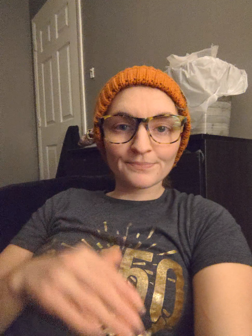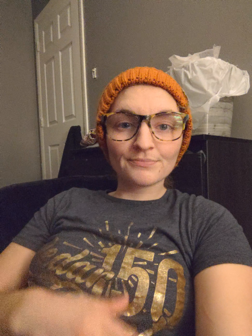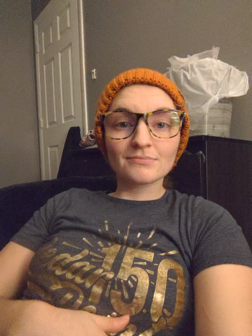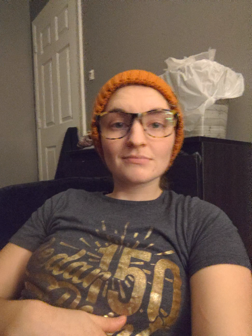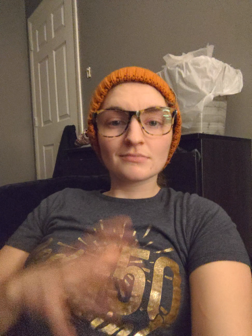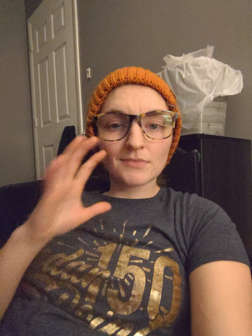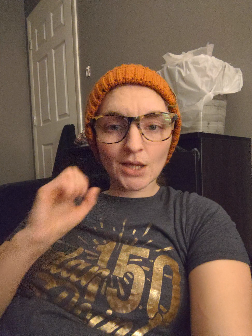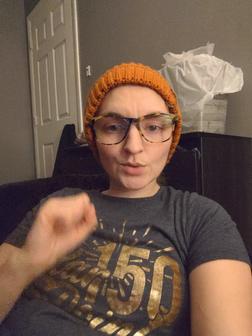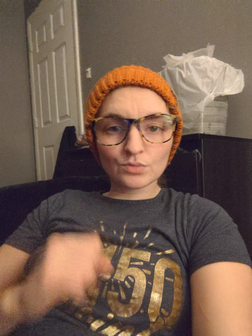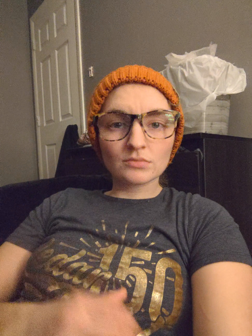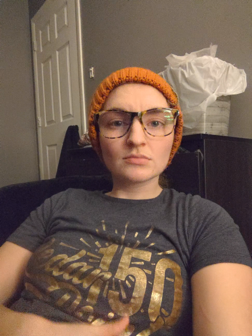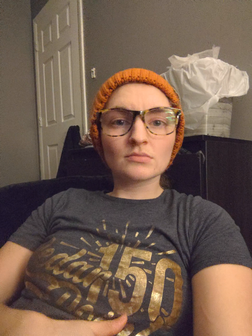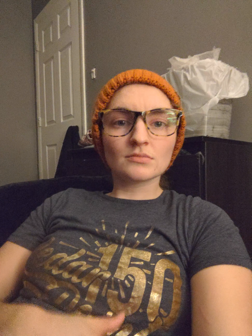loud